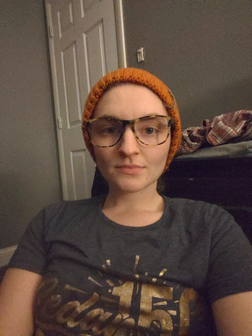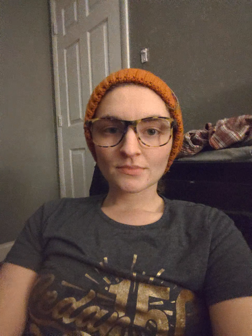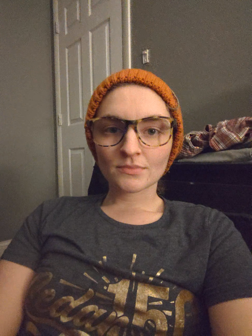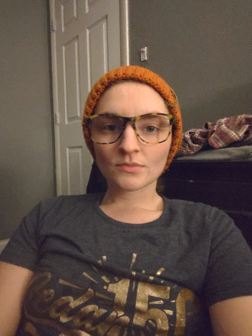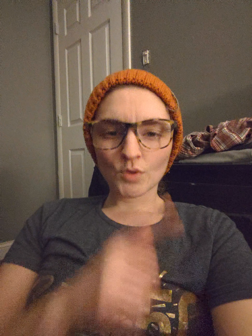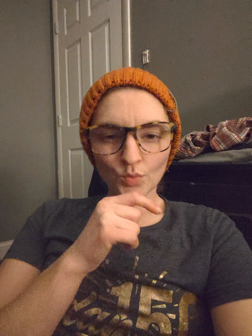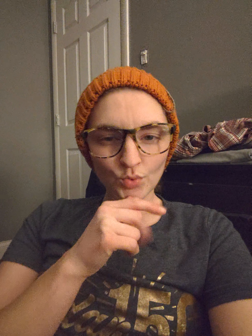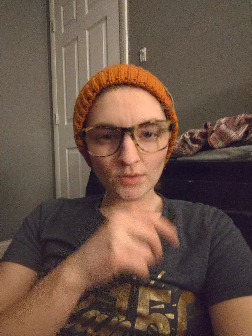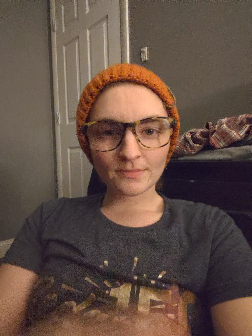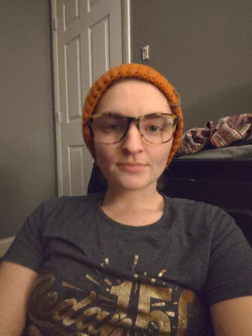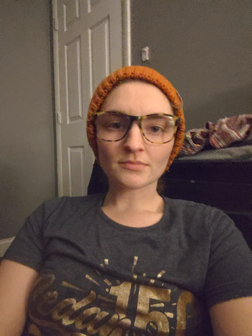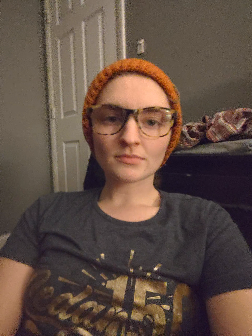who